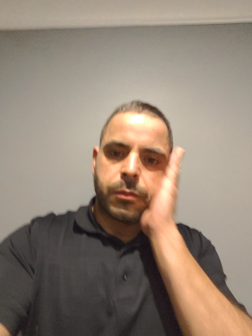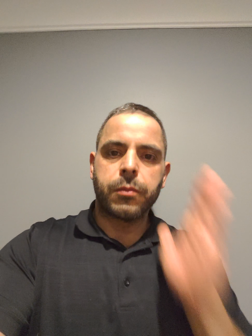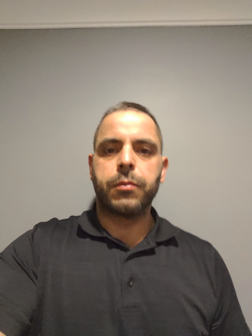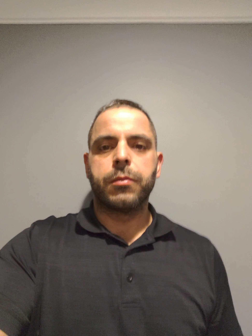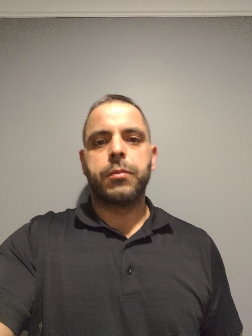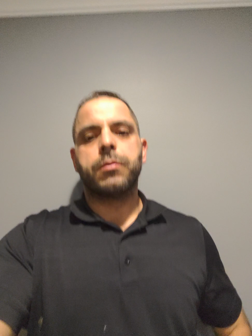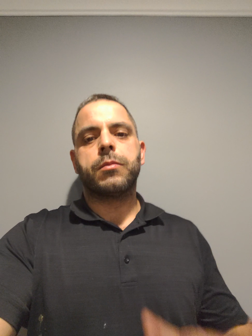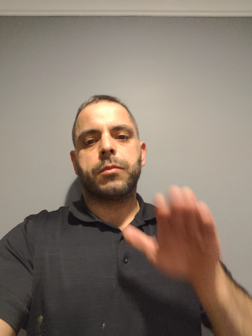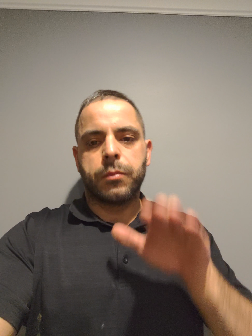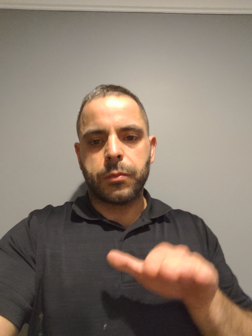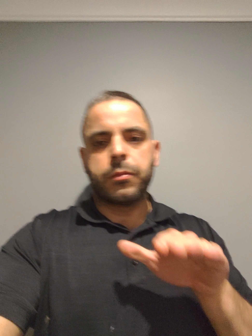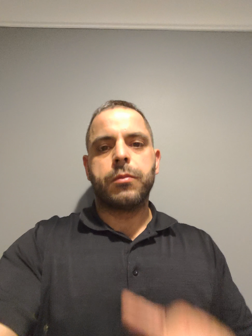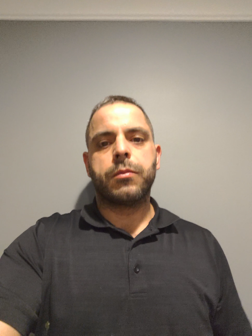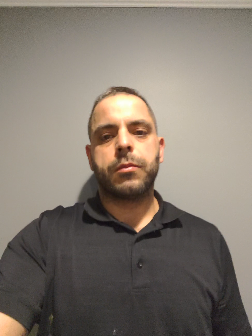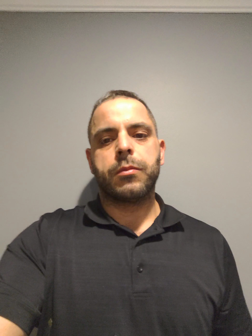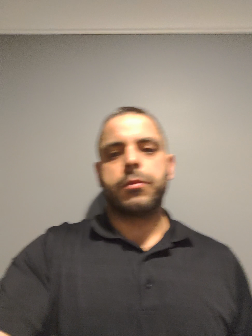on